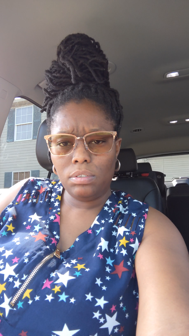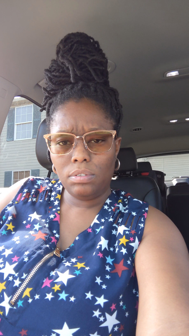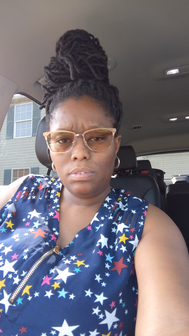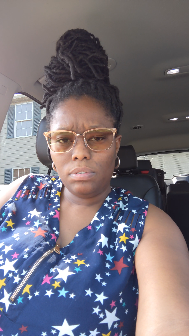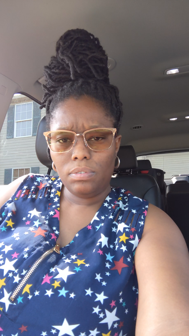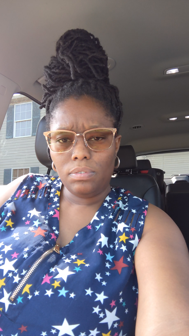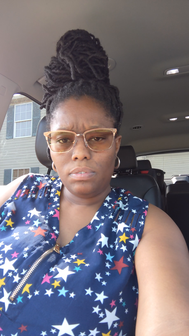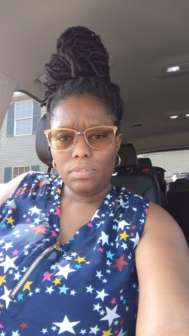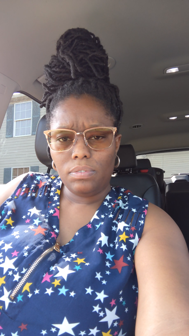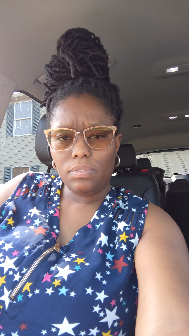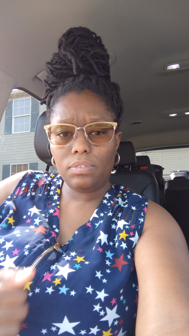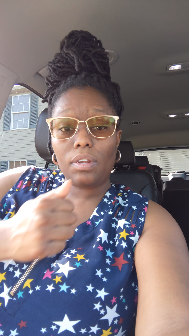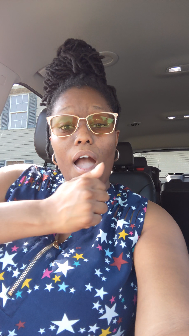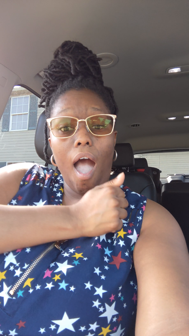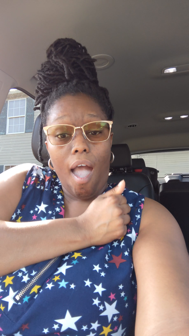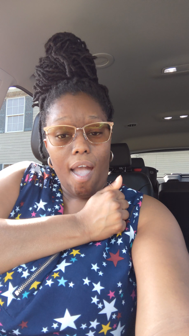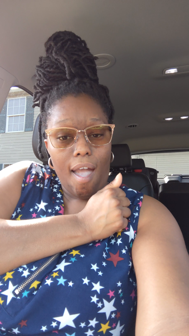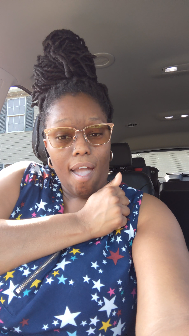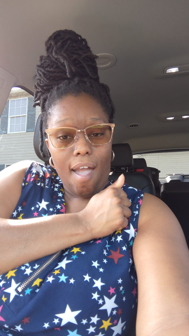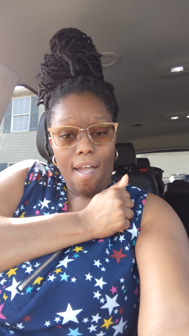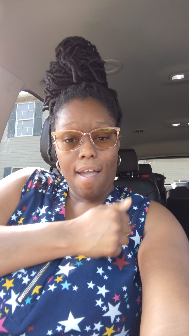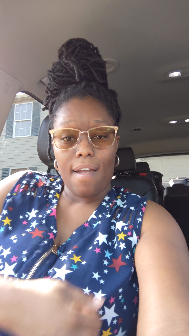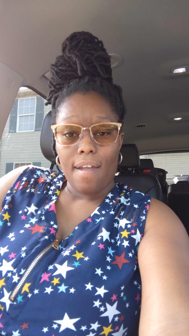hug